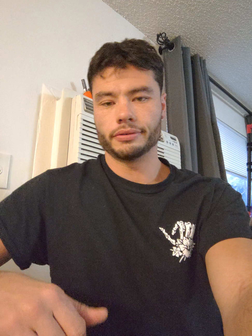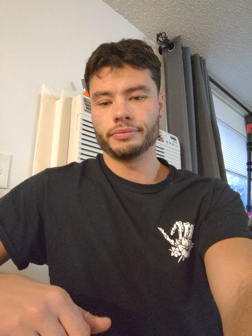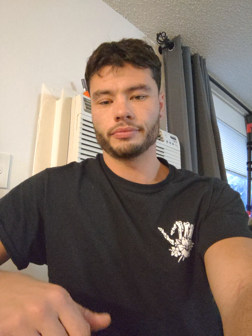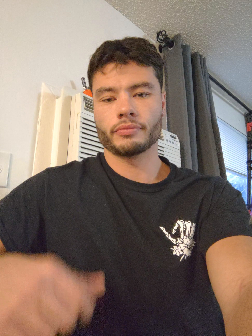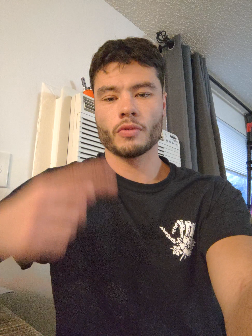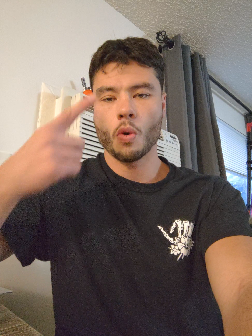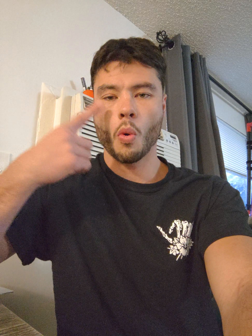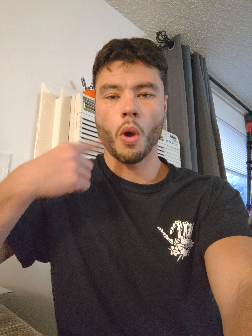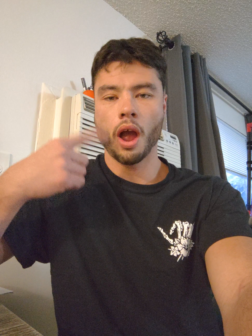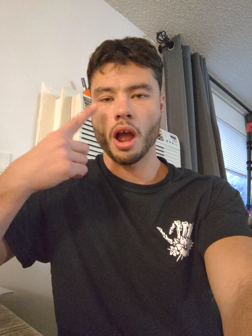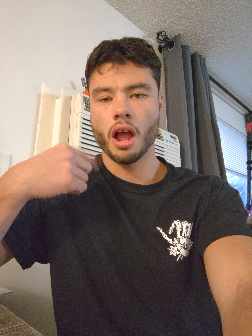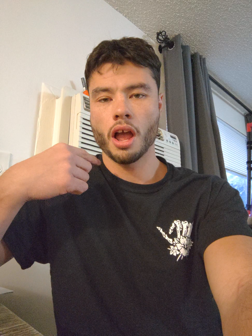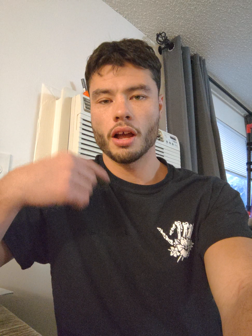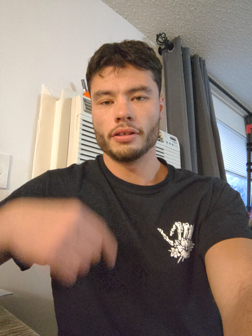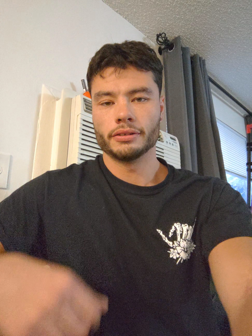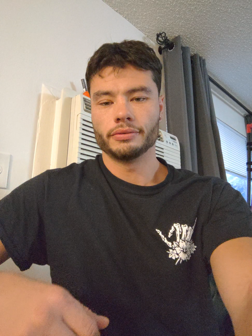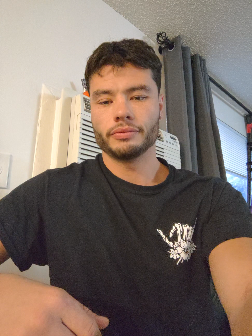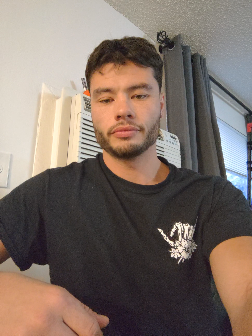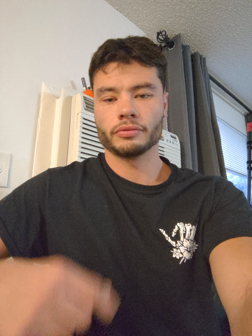cry